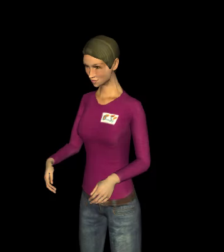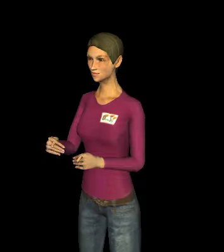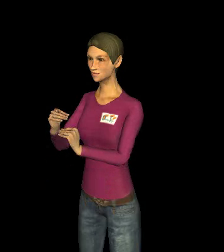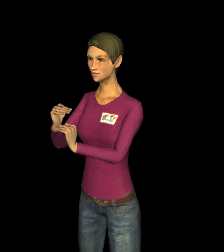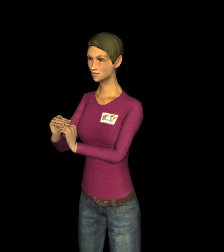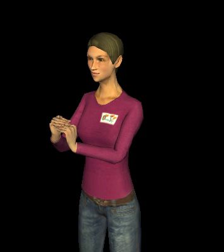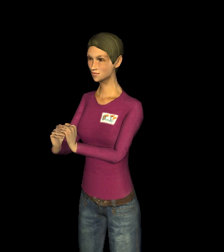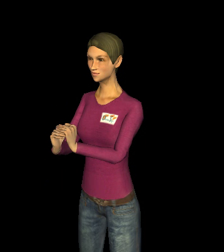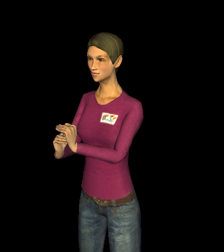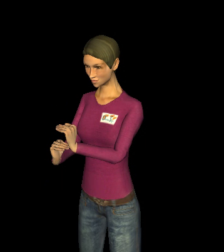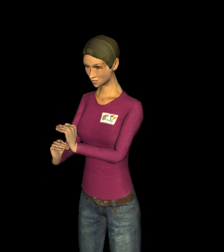برنامج